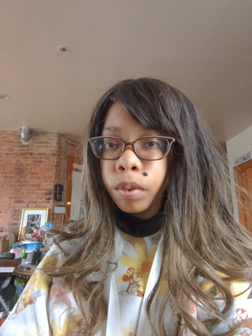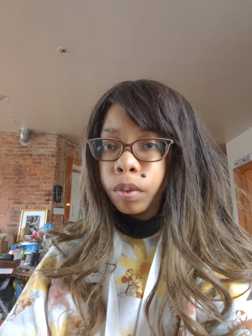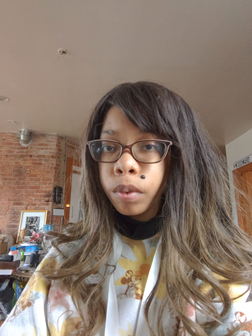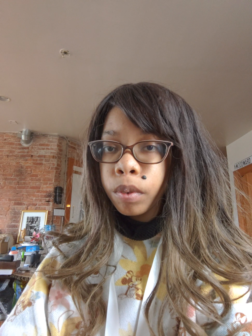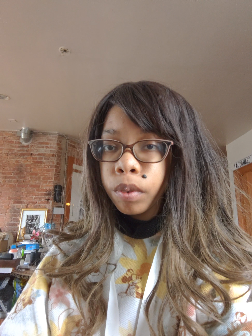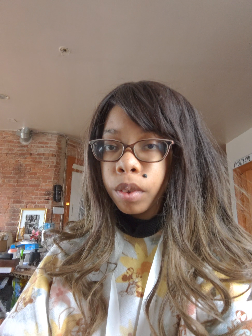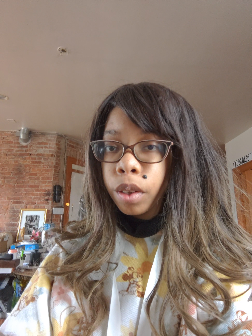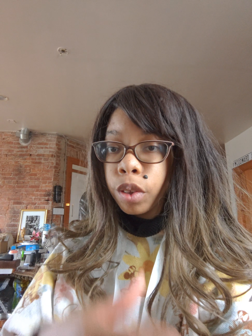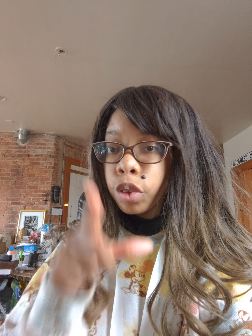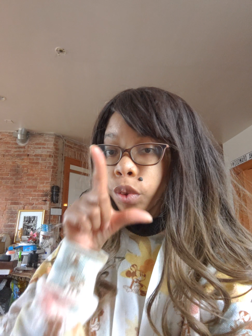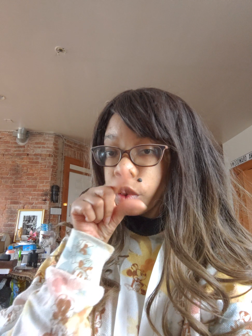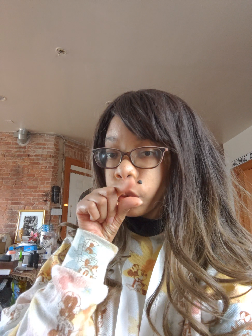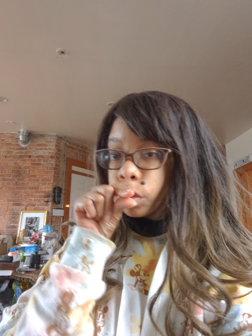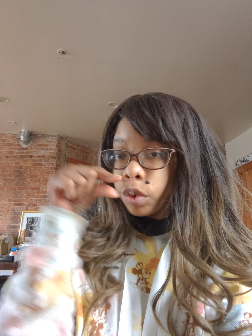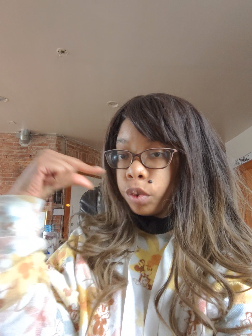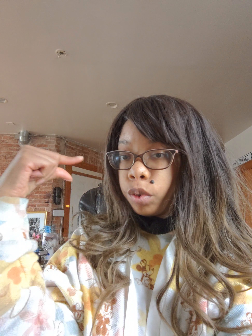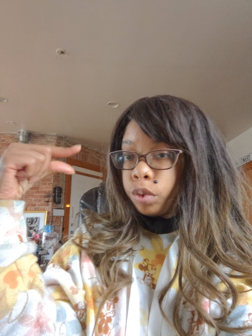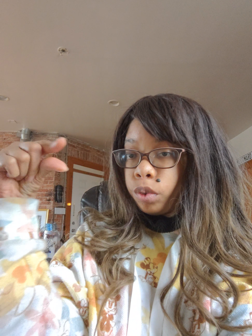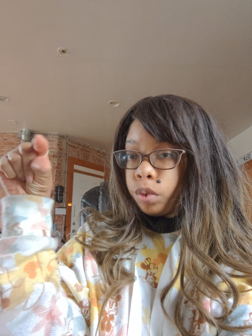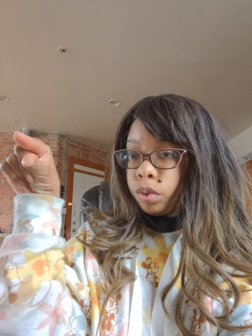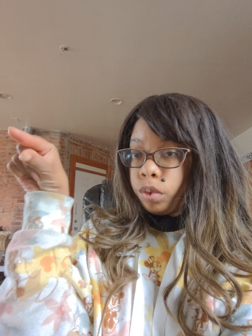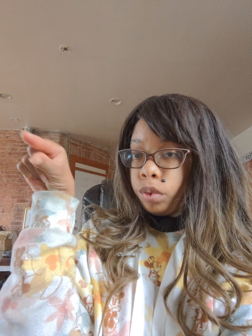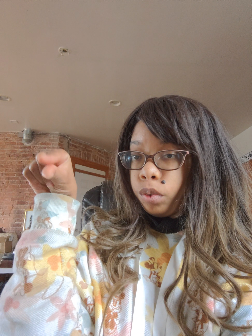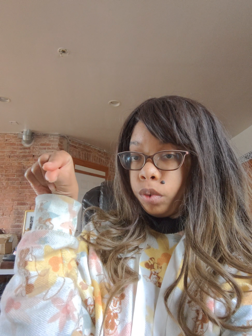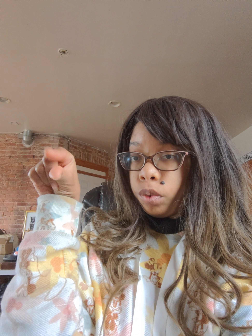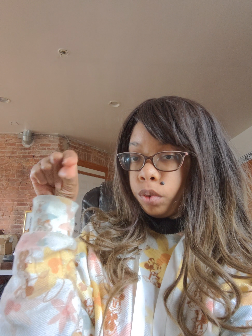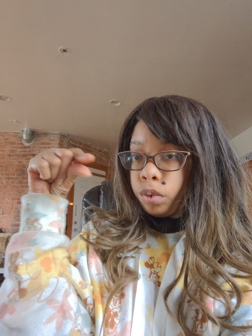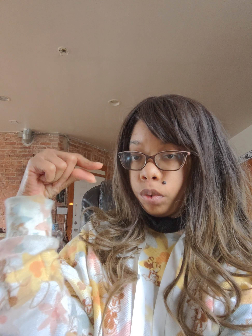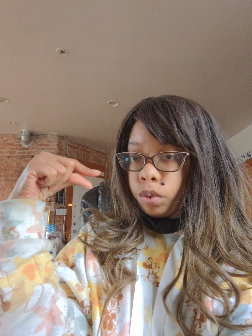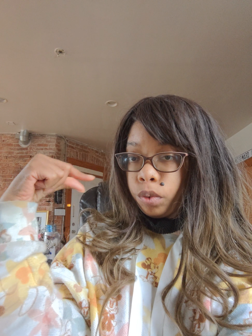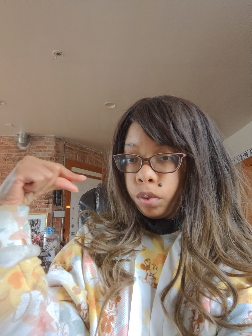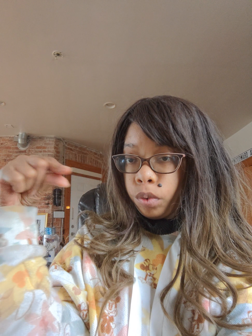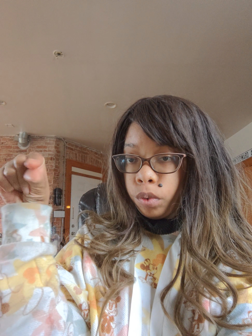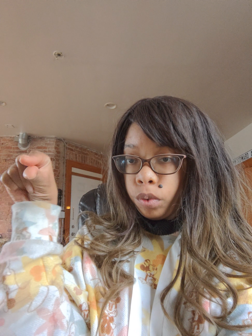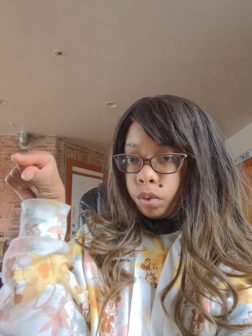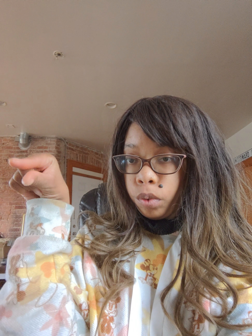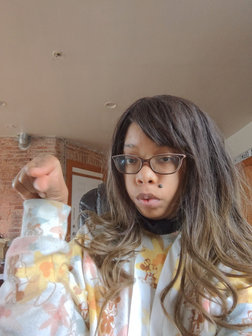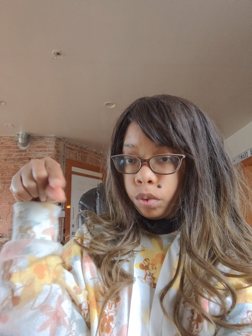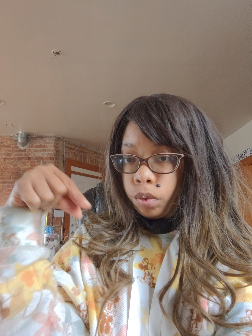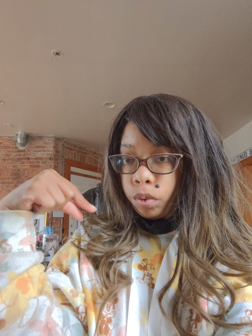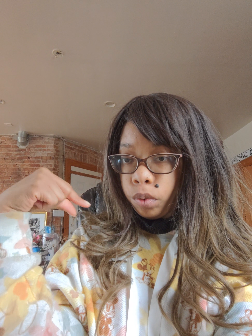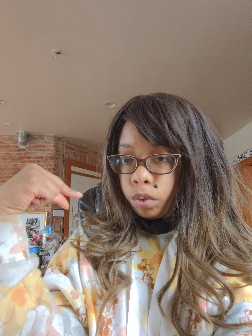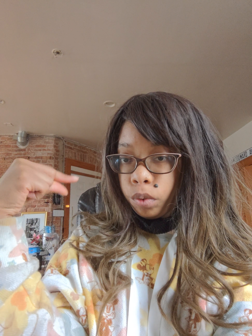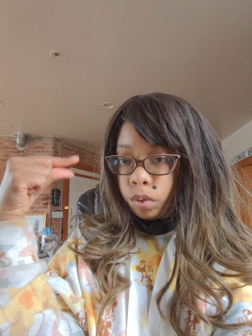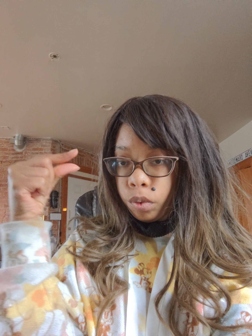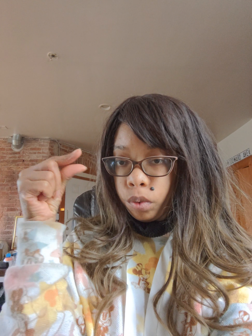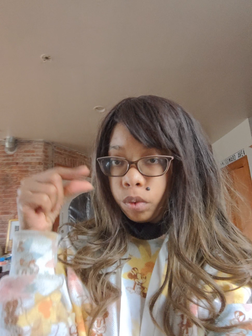goose